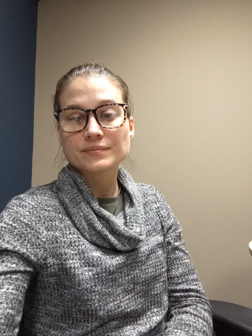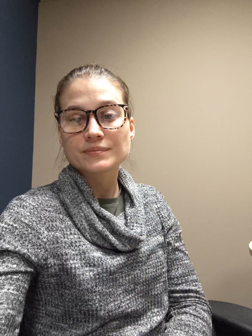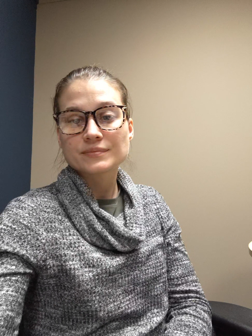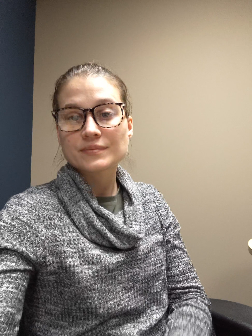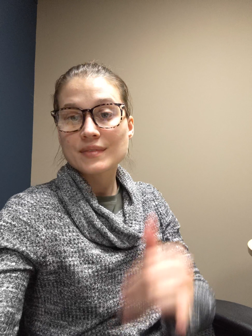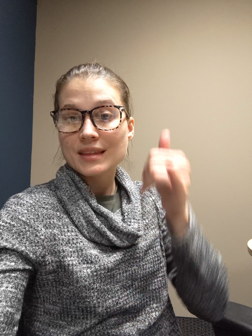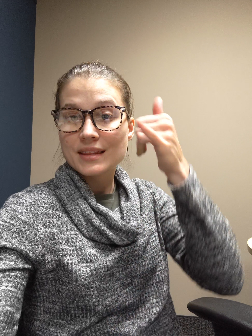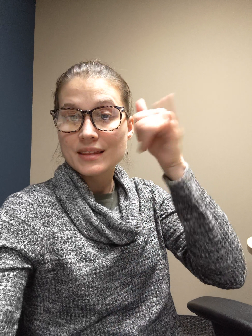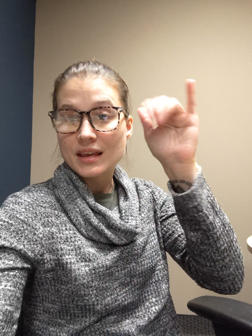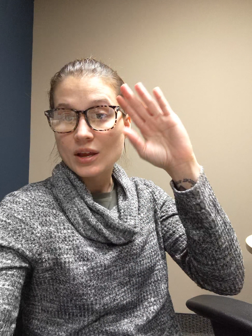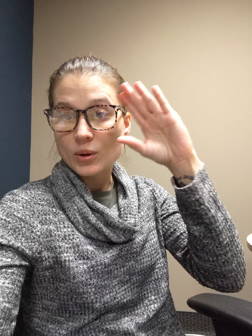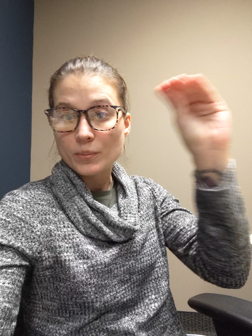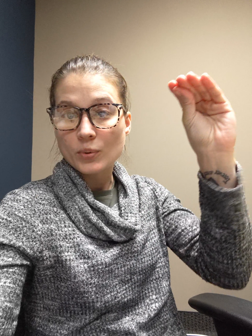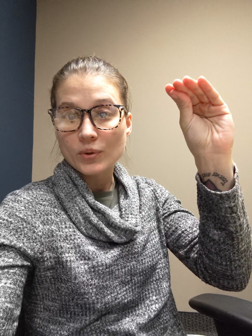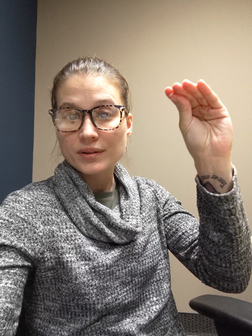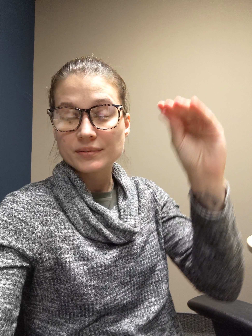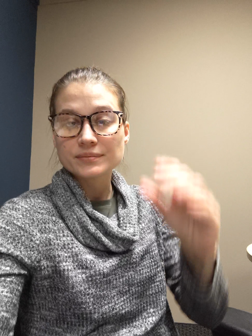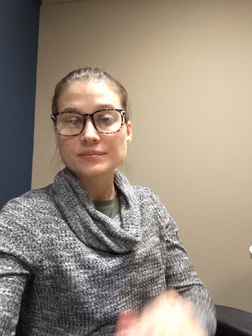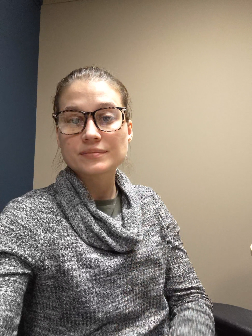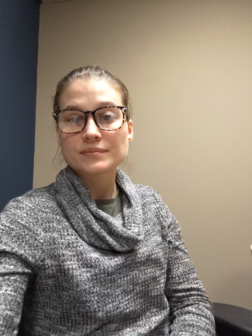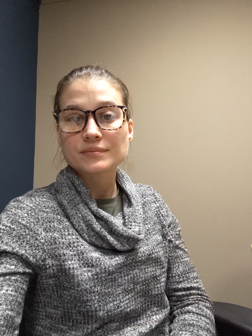cowboy